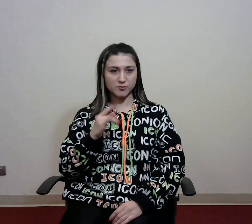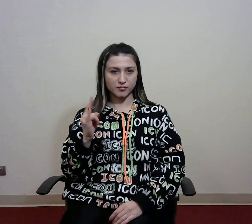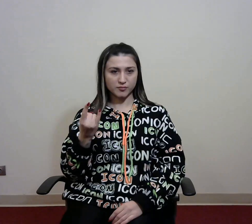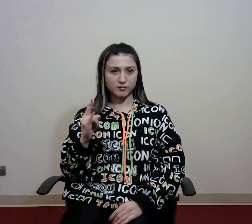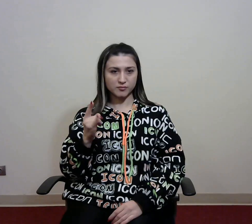uşaq